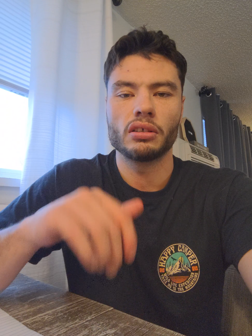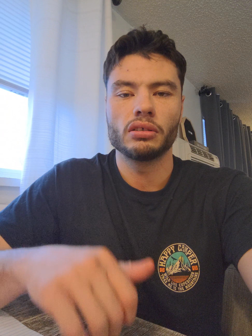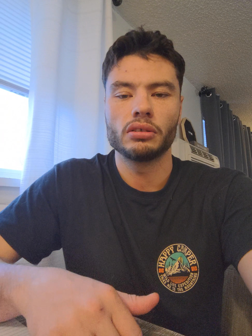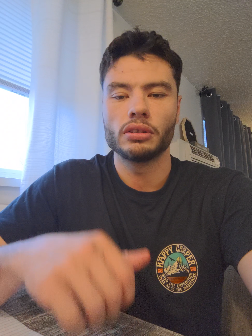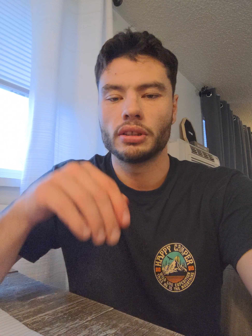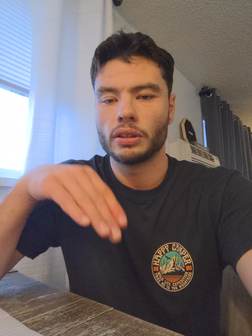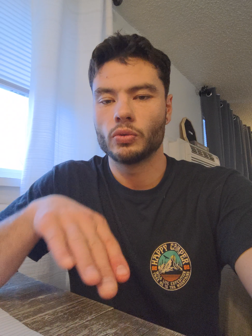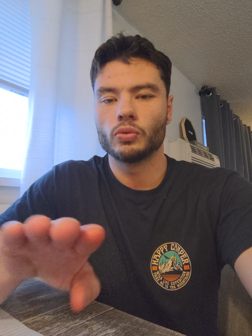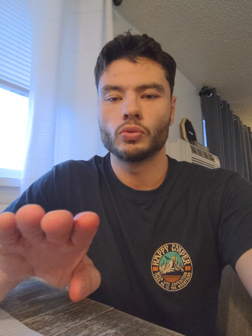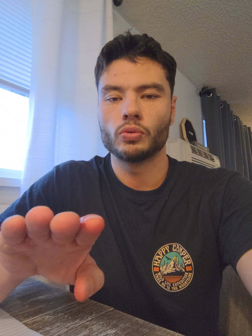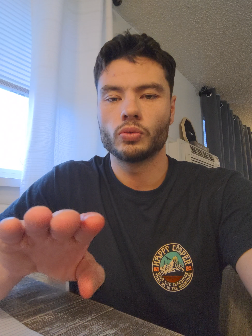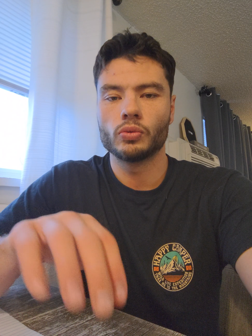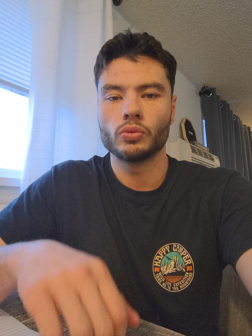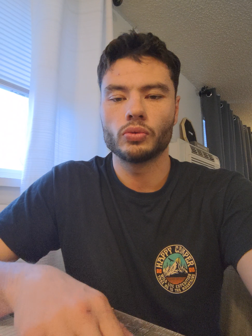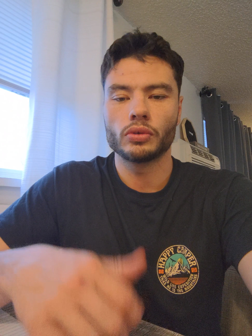into